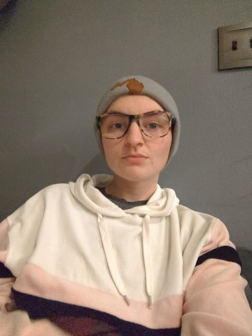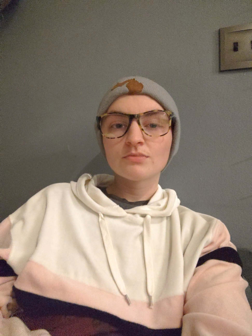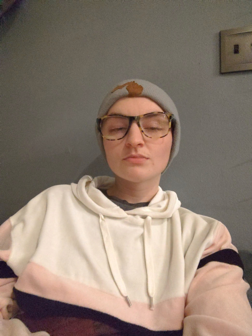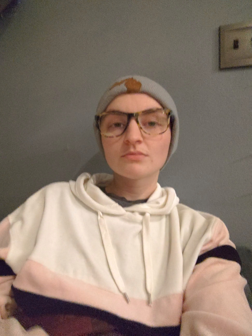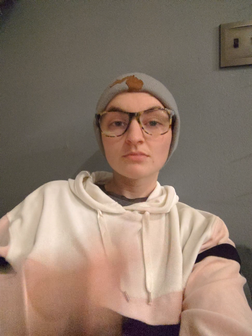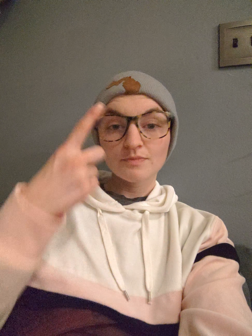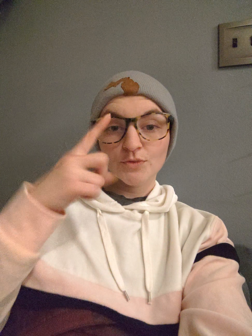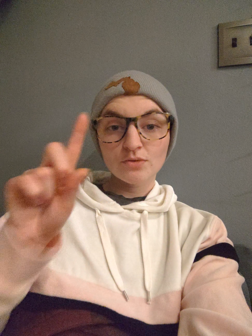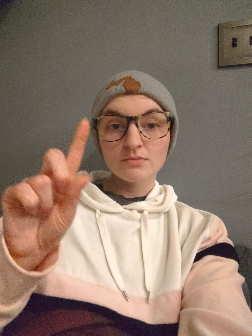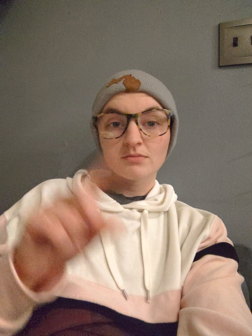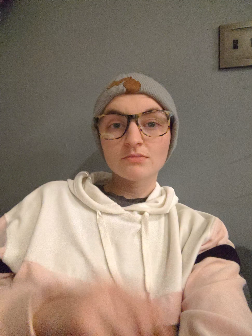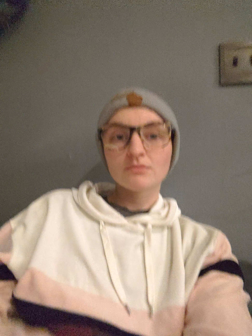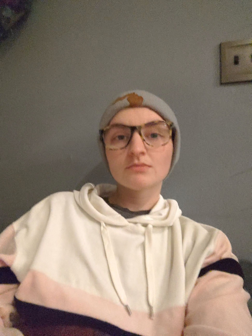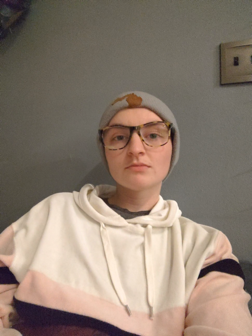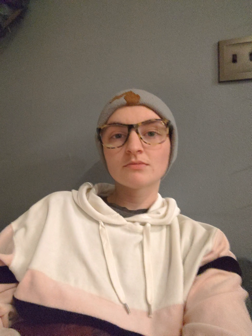for